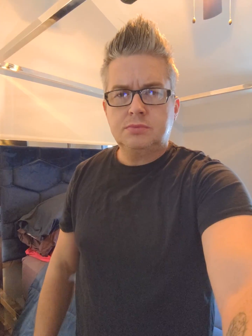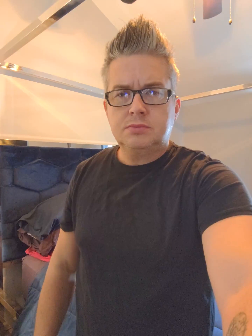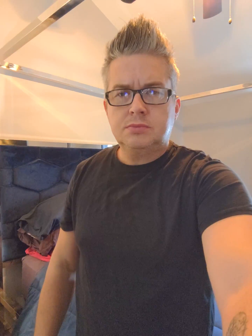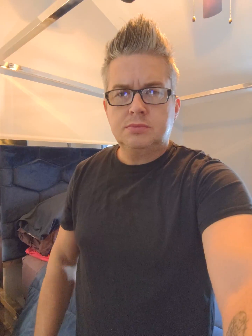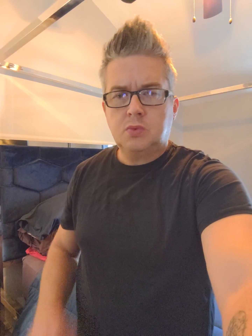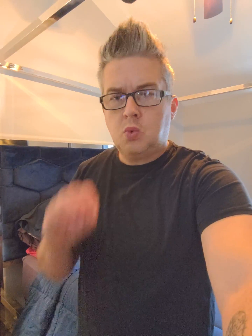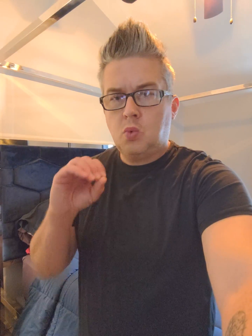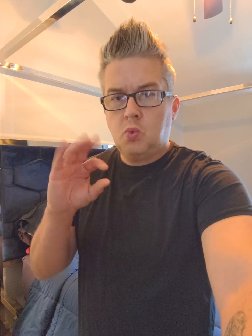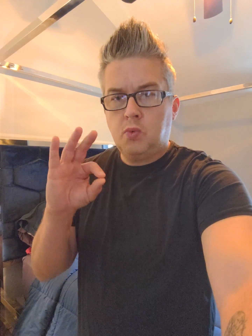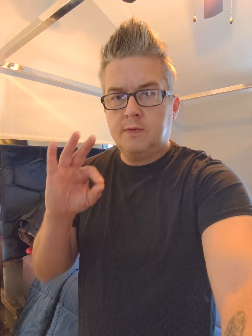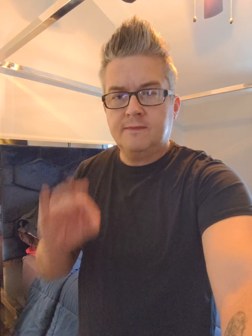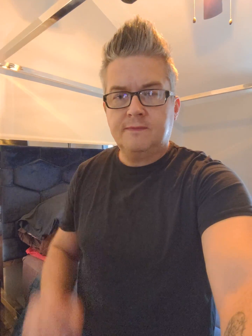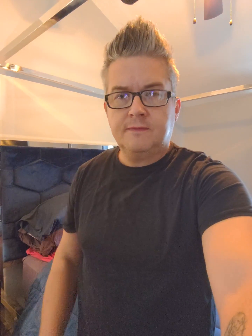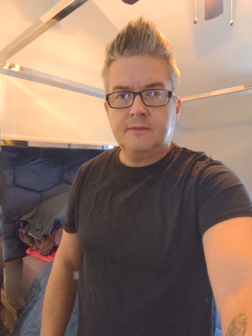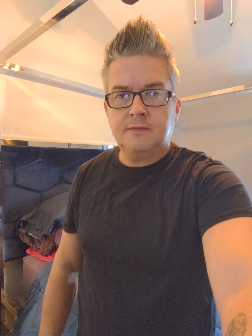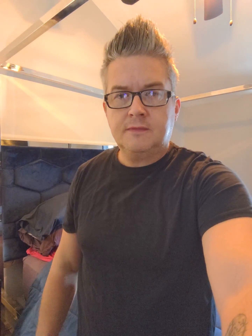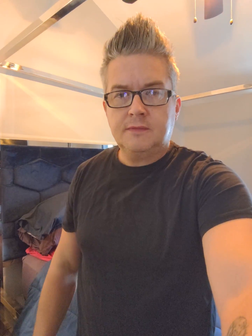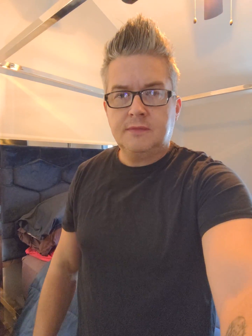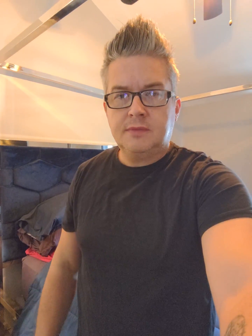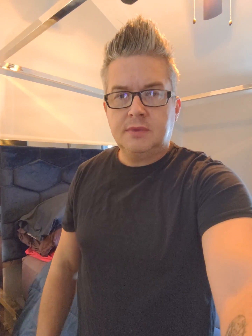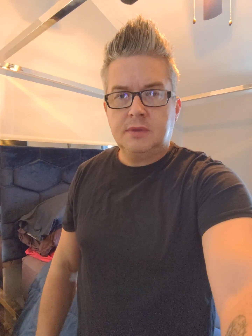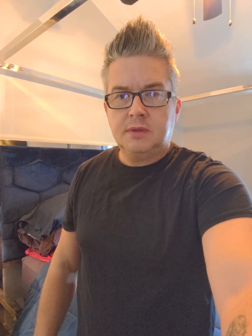of